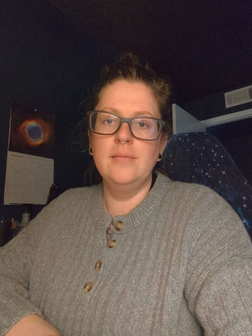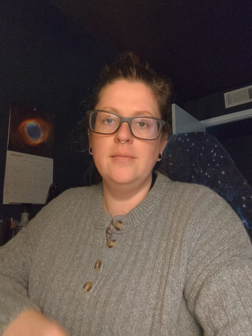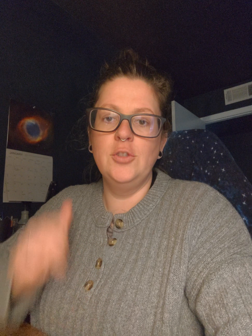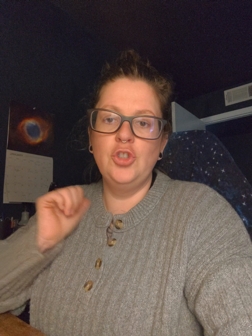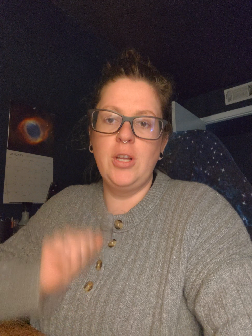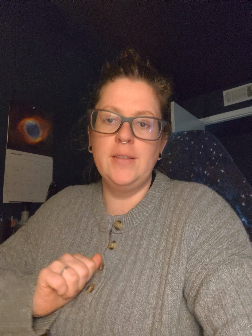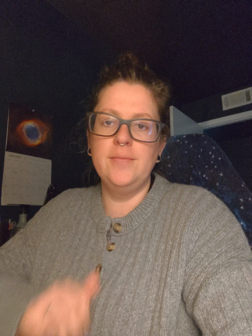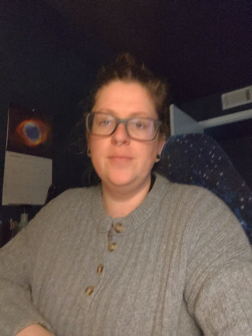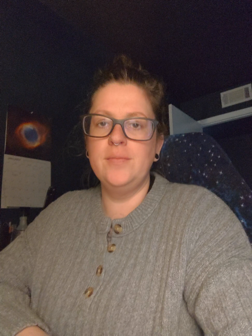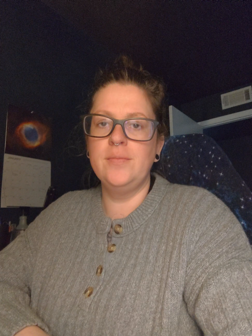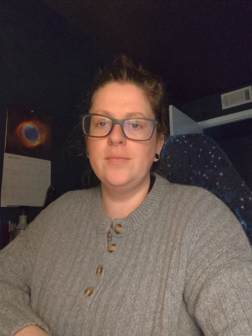jacket